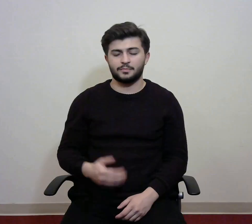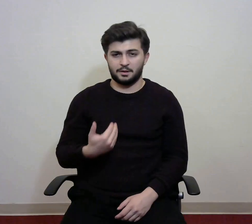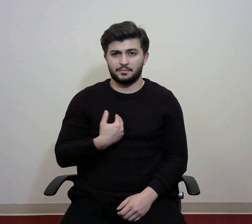mən